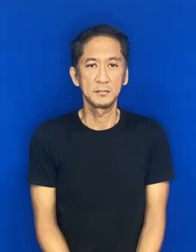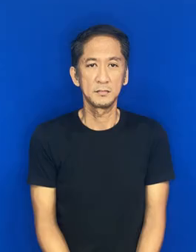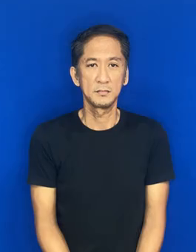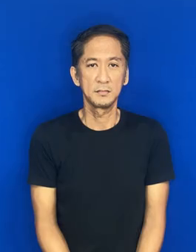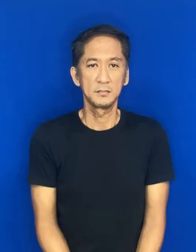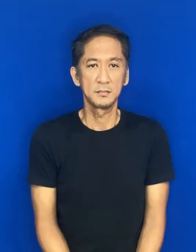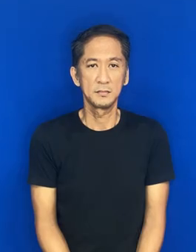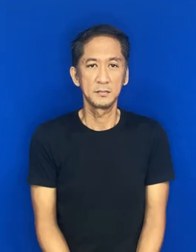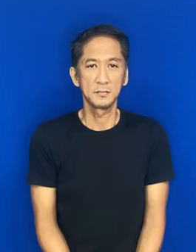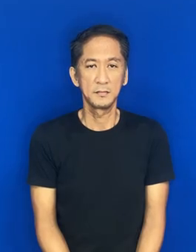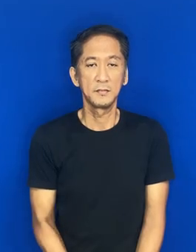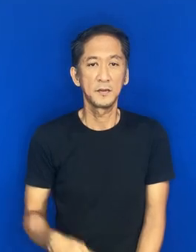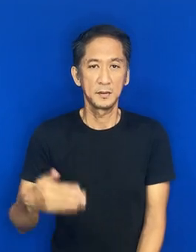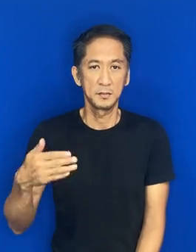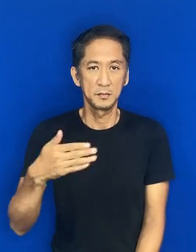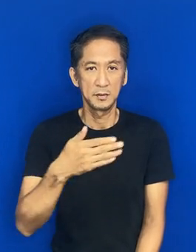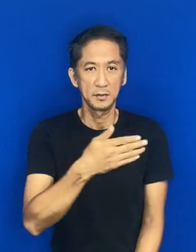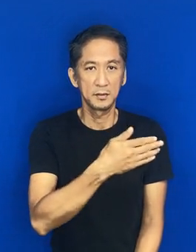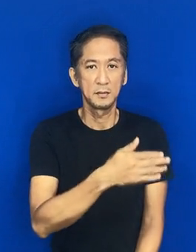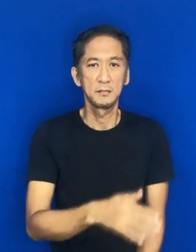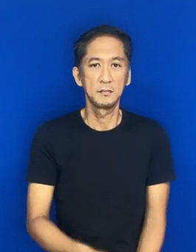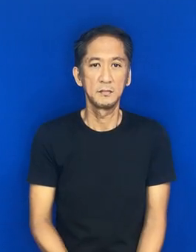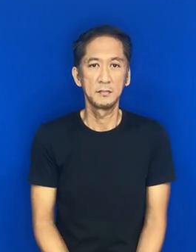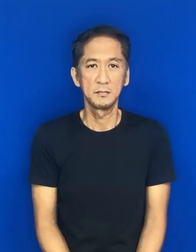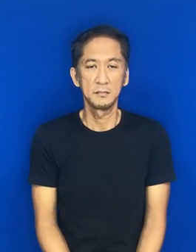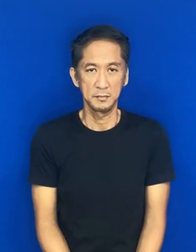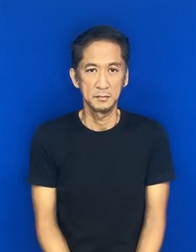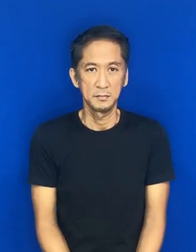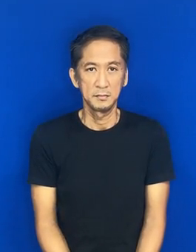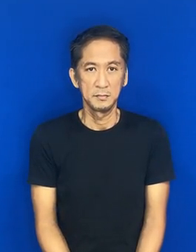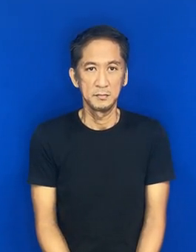fish